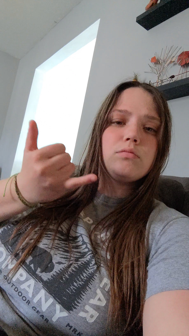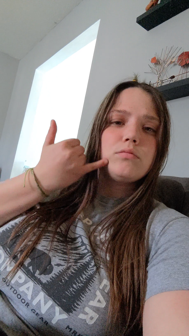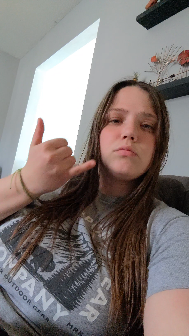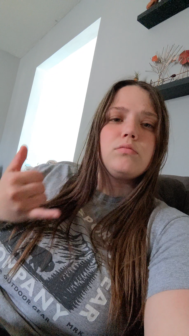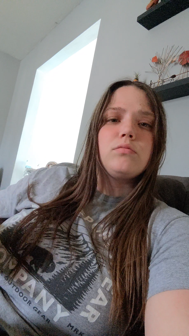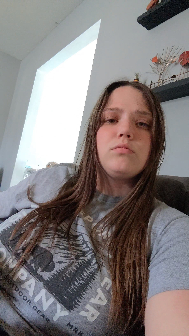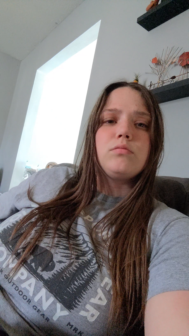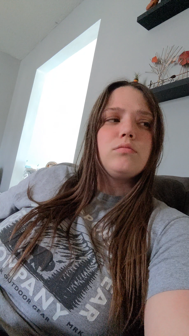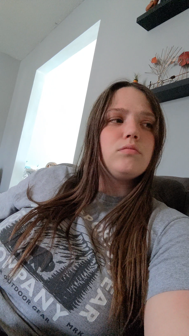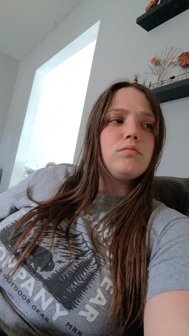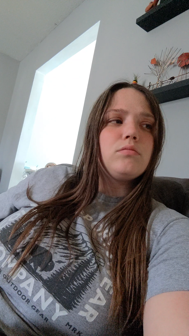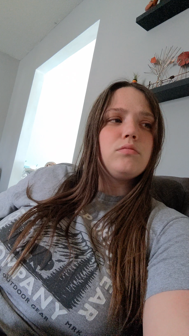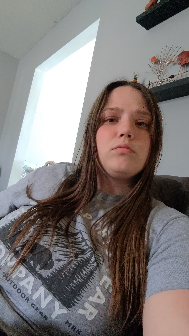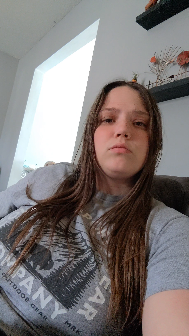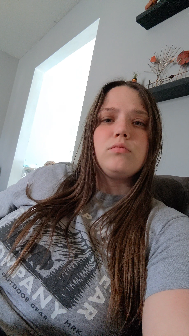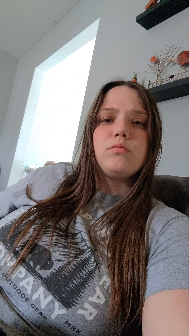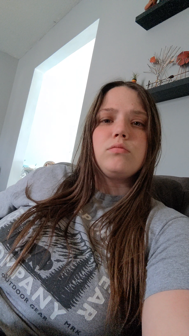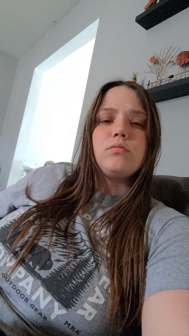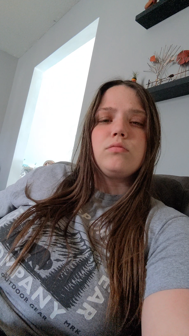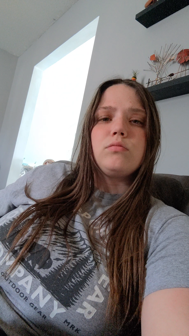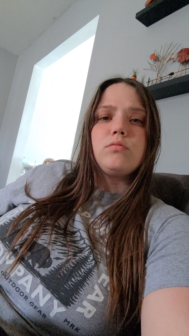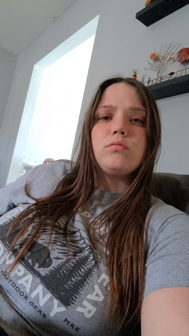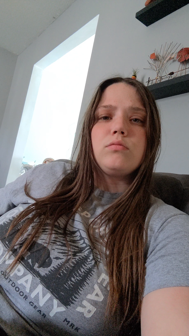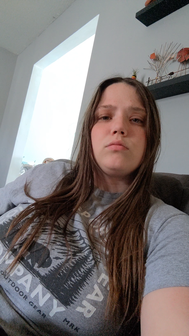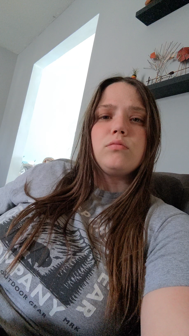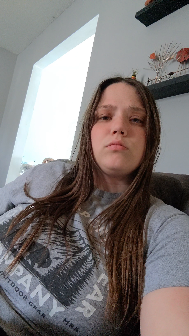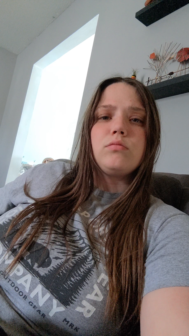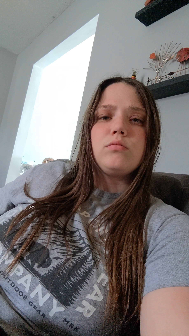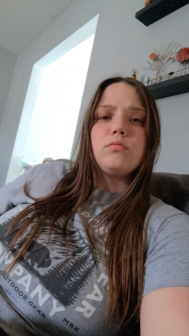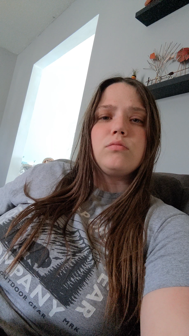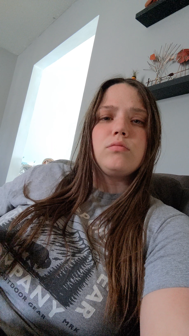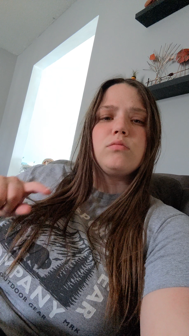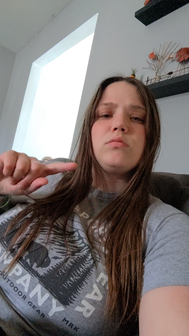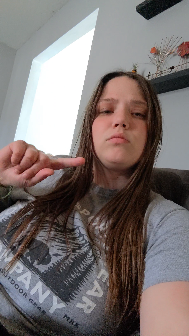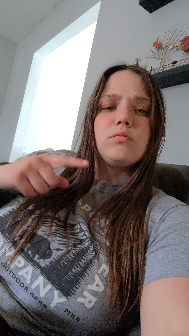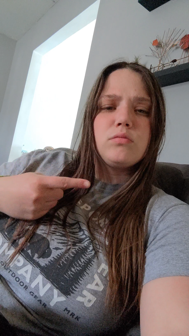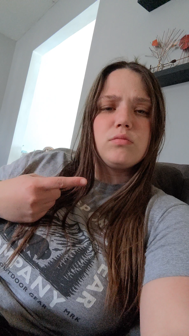hurt